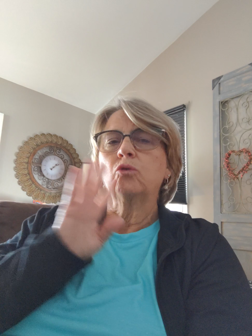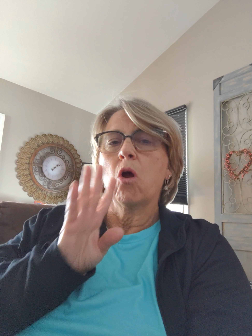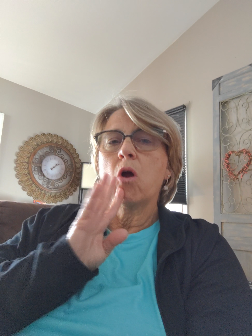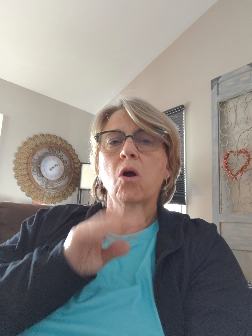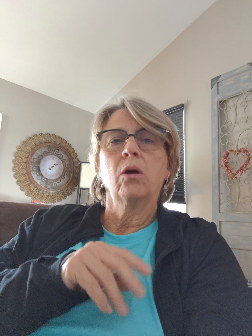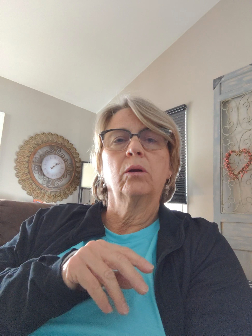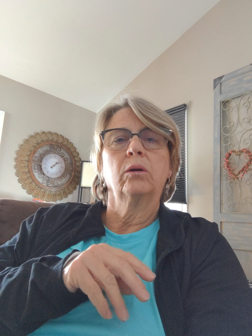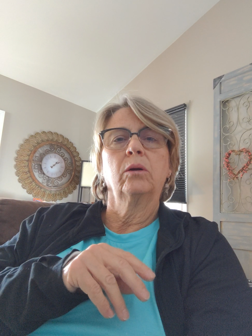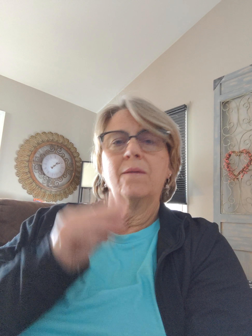talk